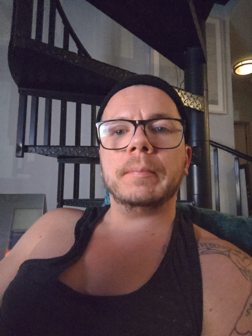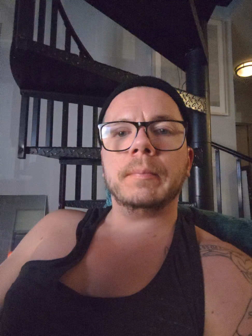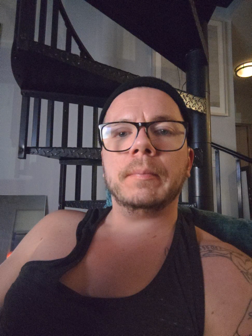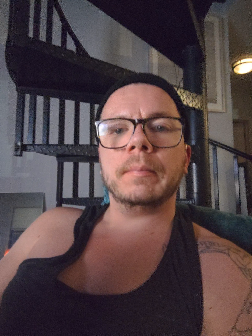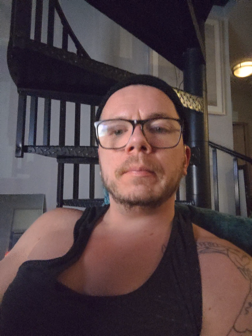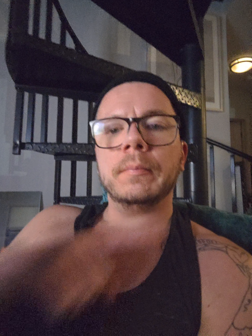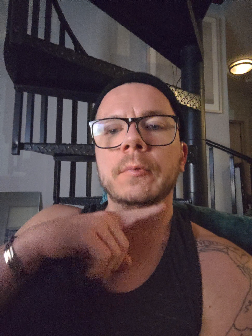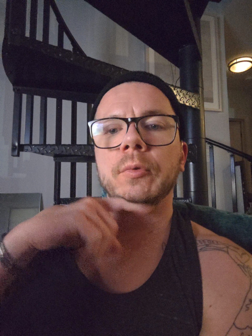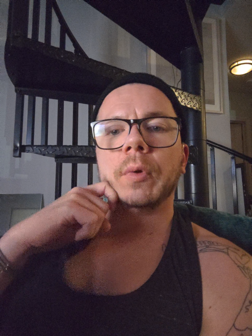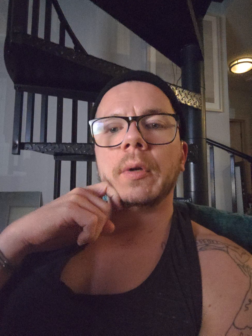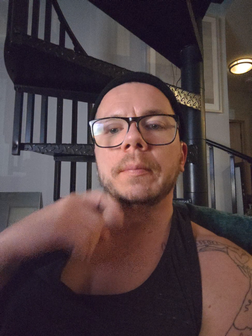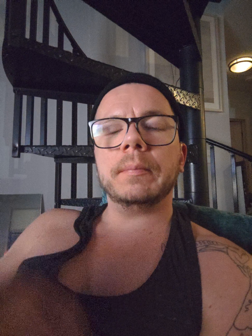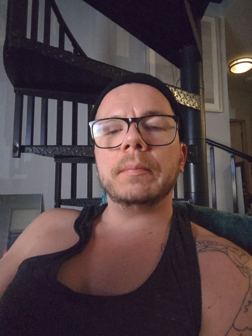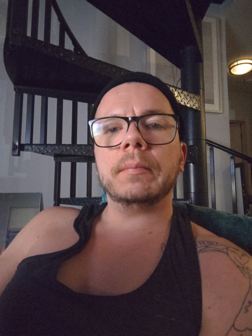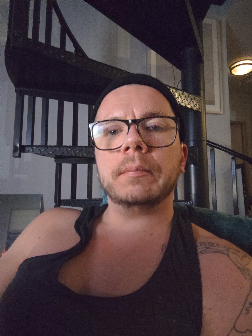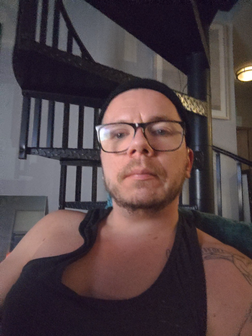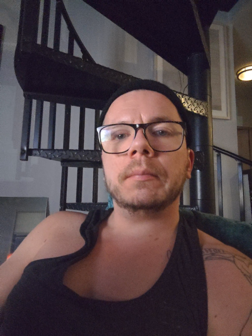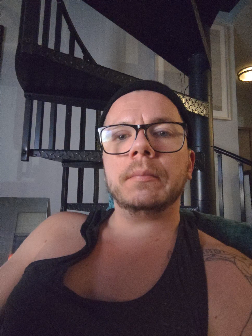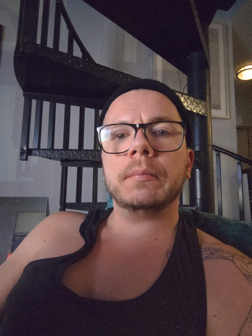dry